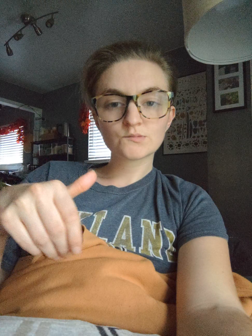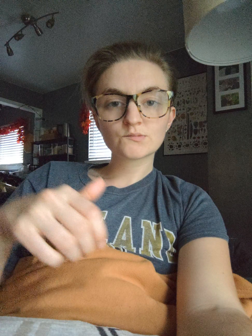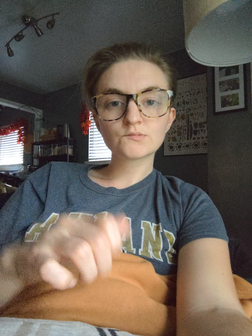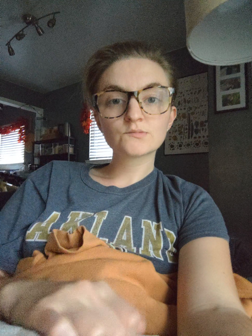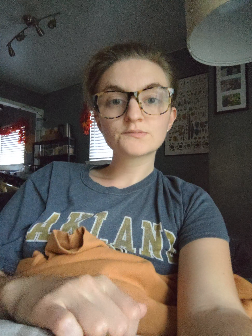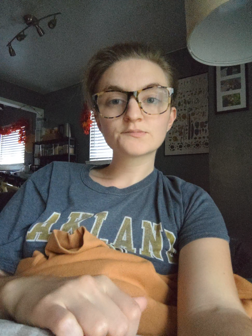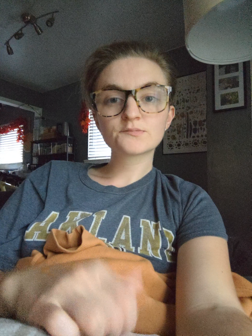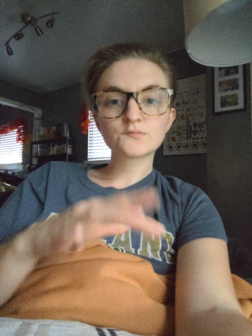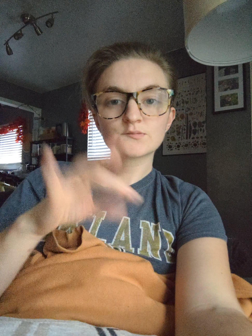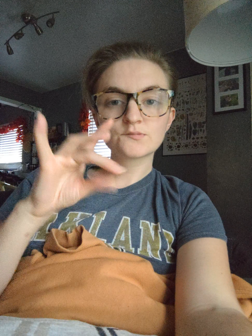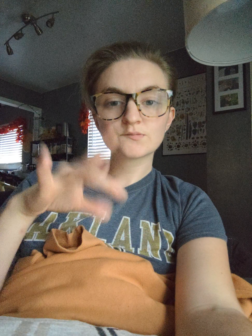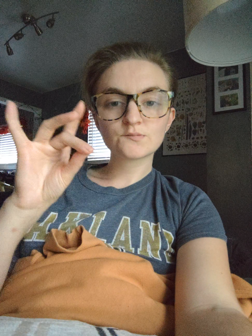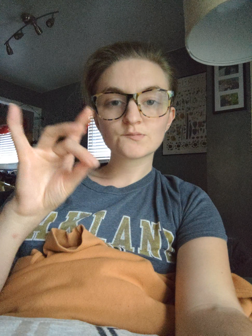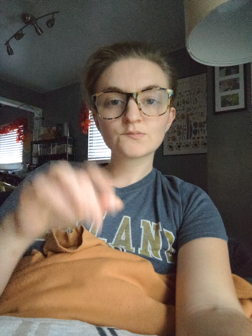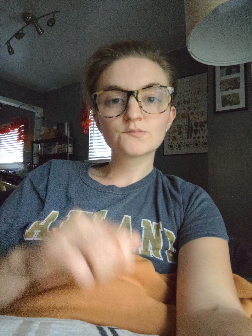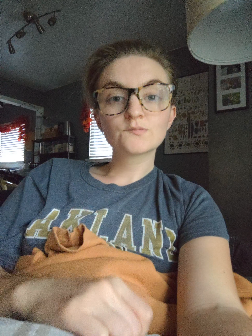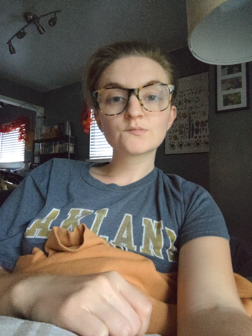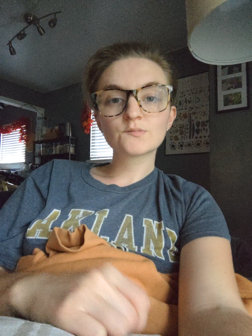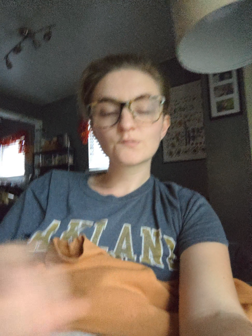choose